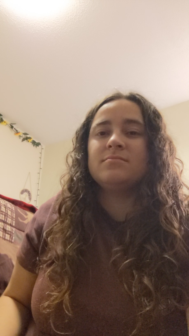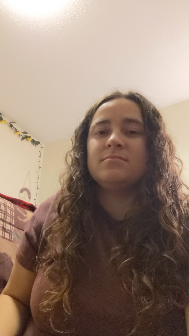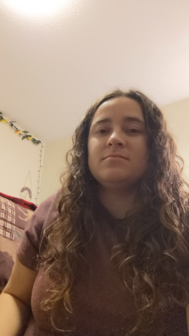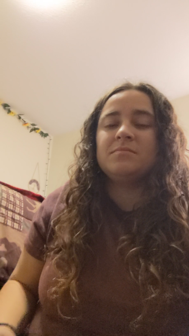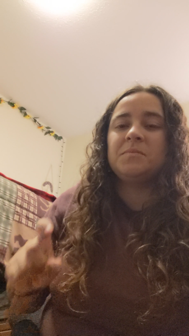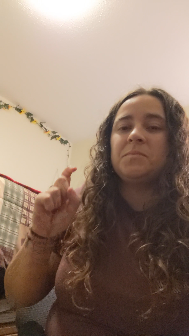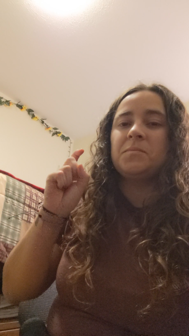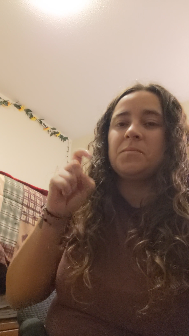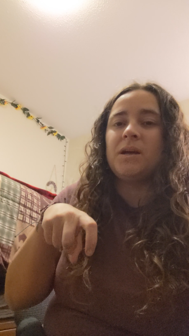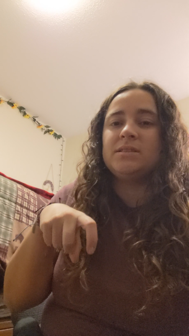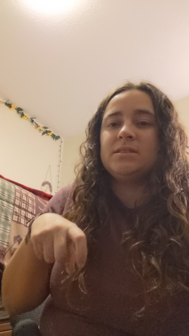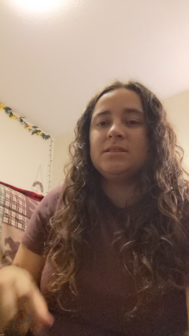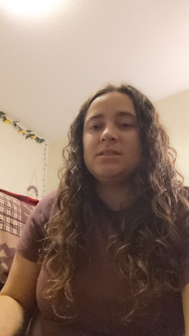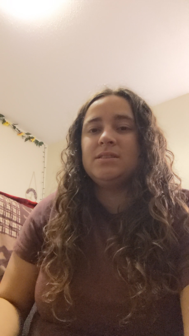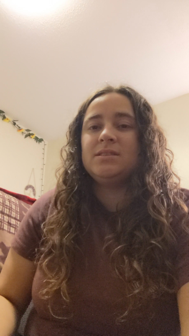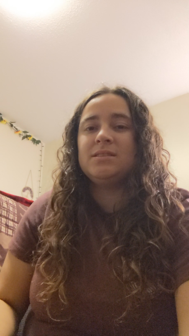must